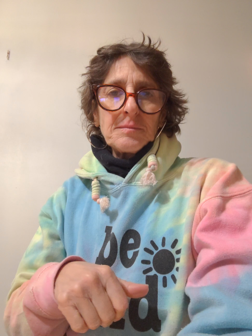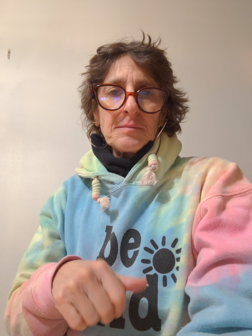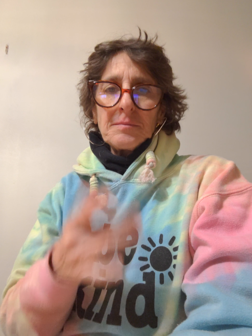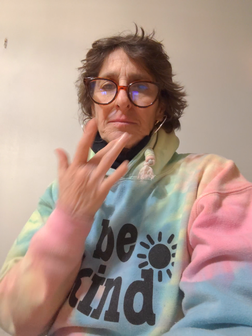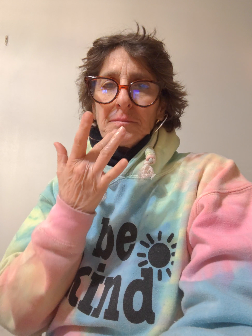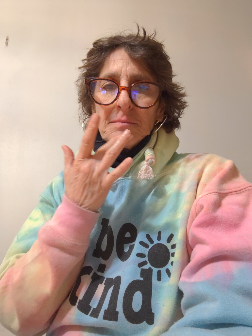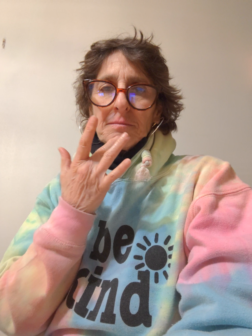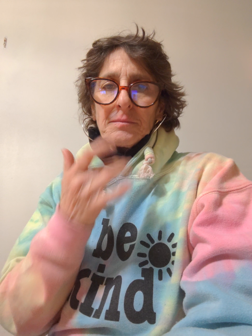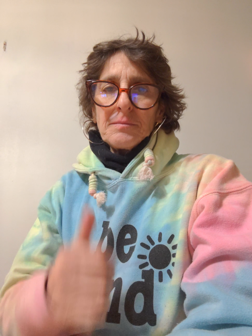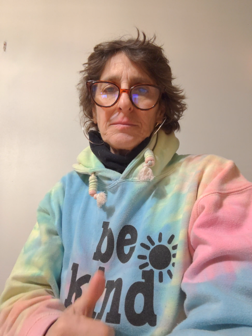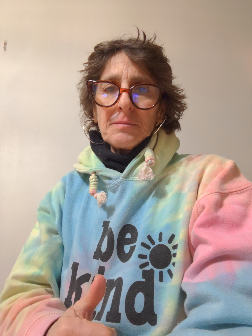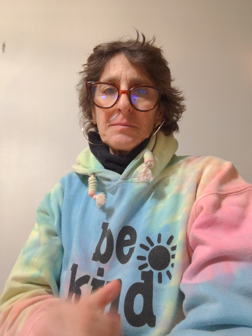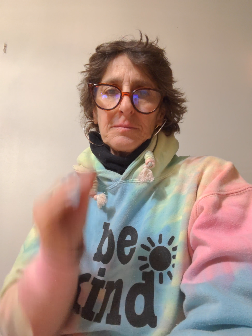taste